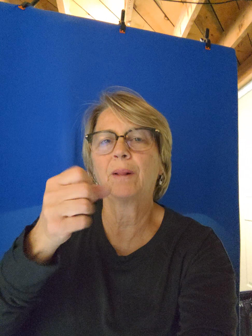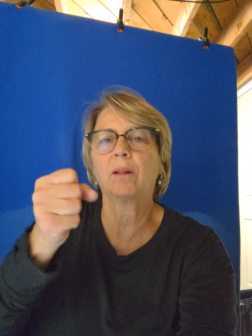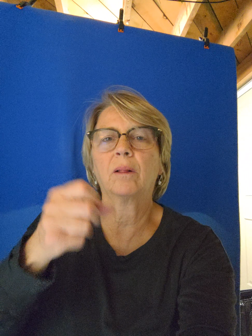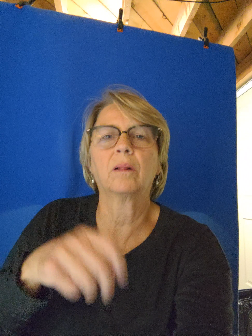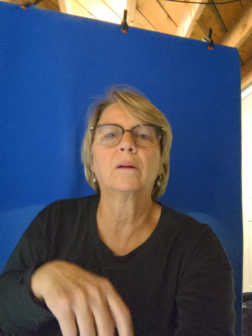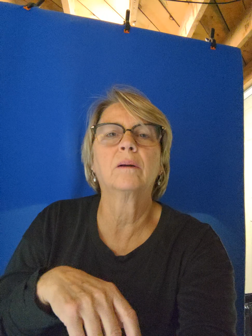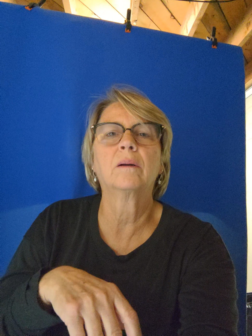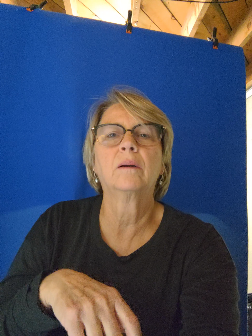milk